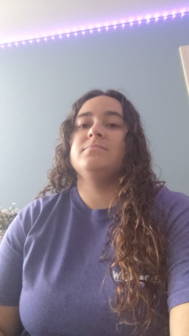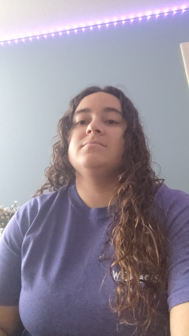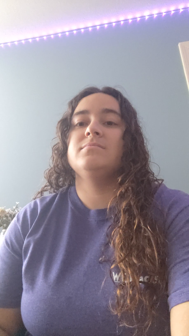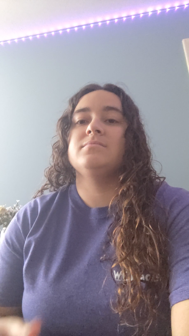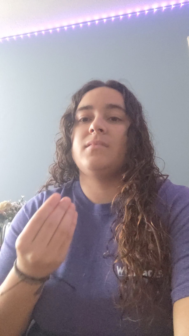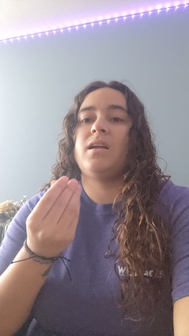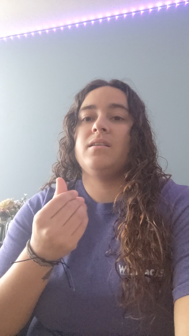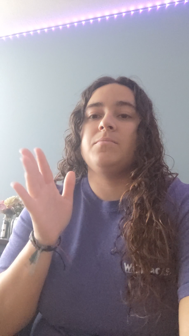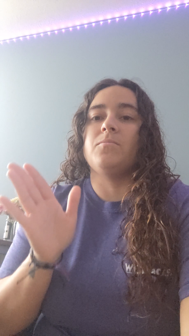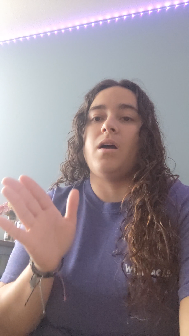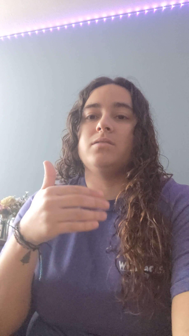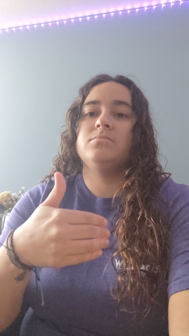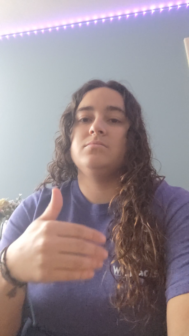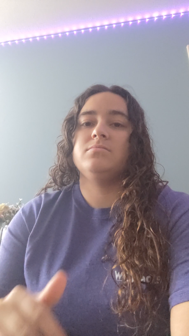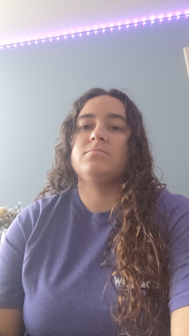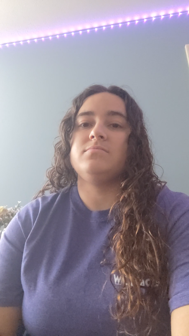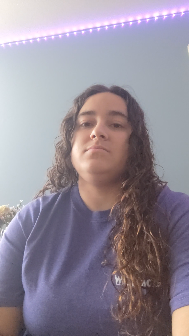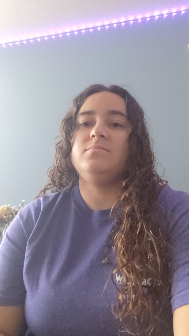sandbox